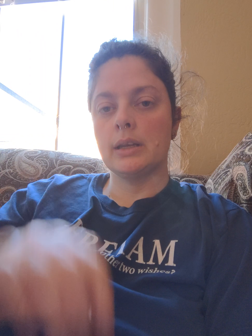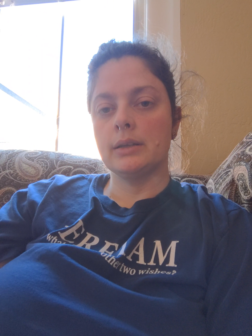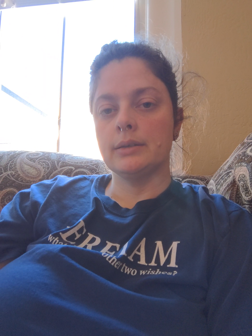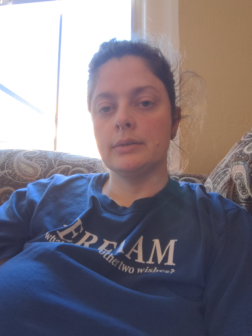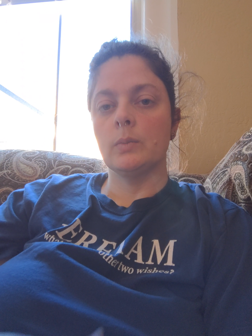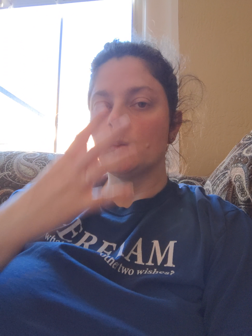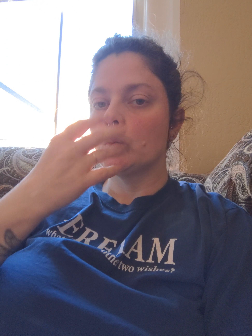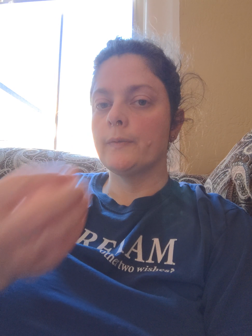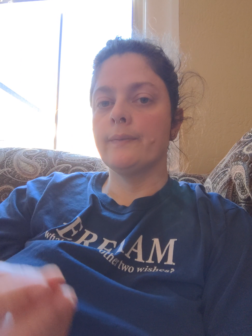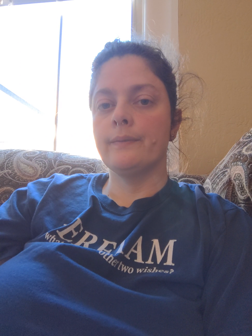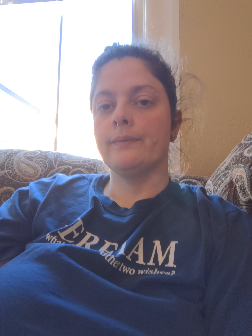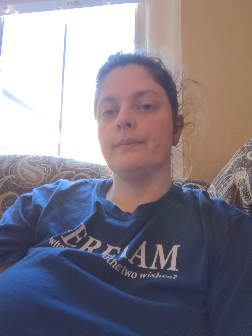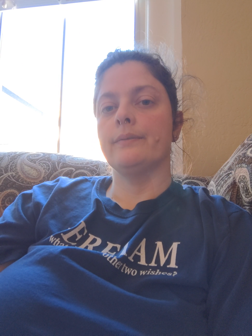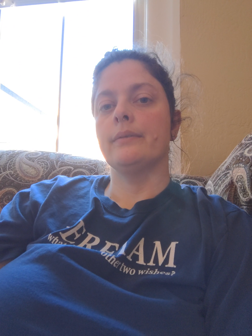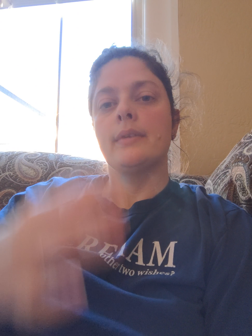wolf